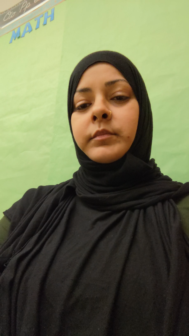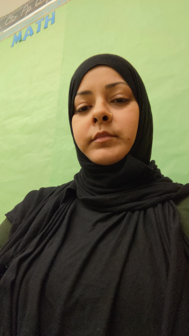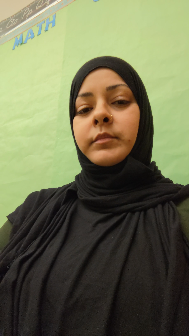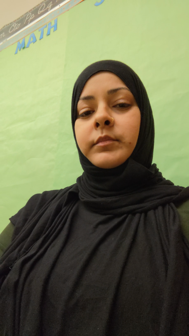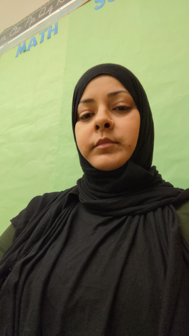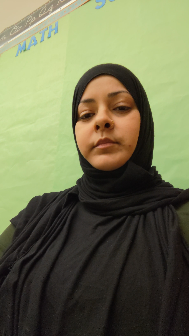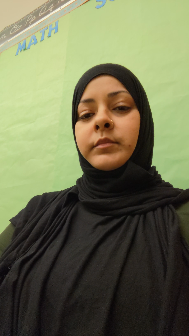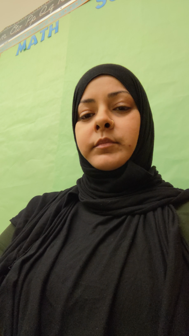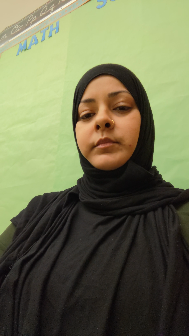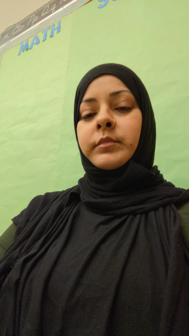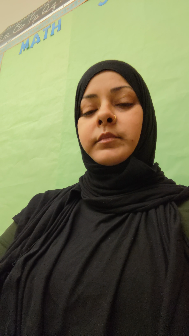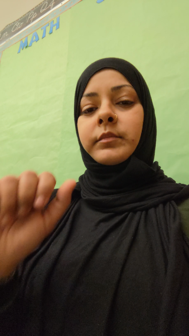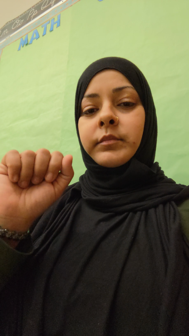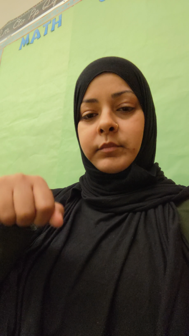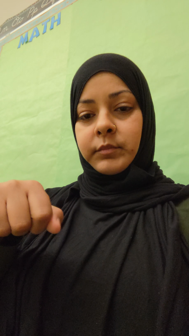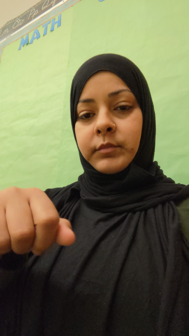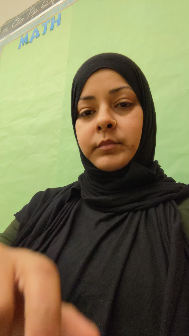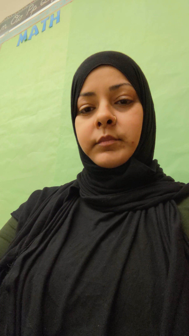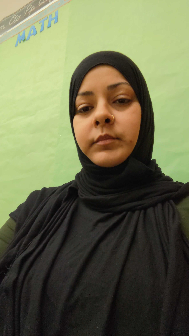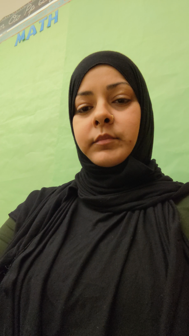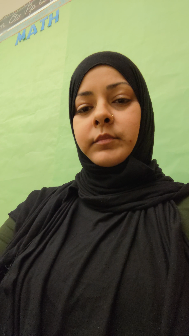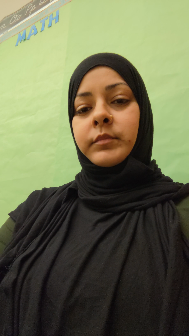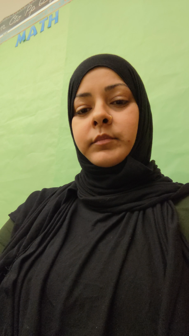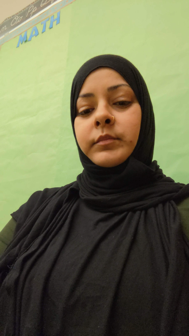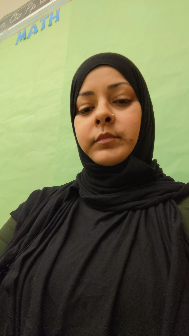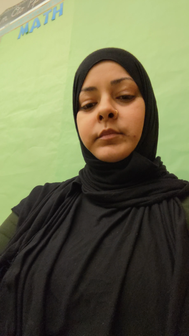could